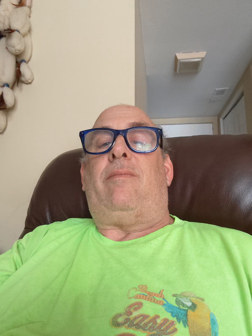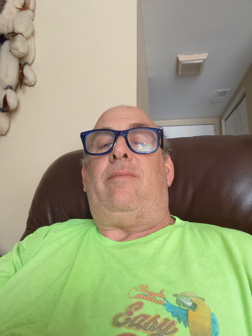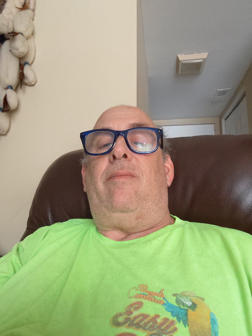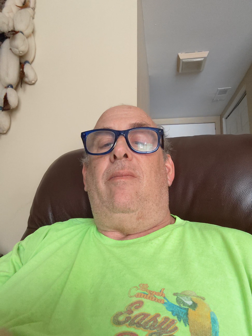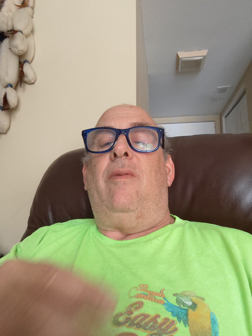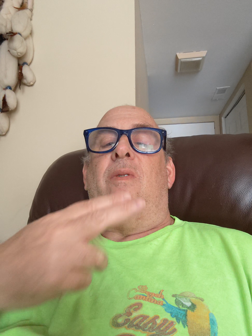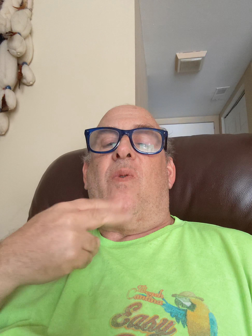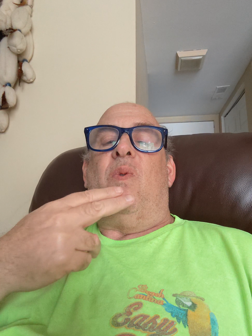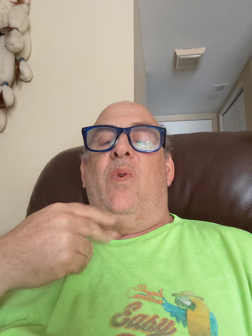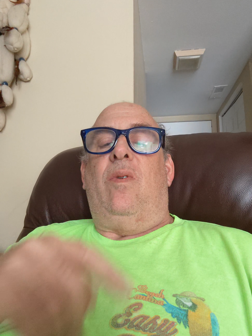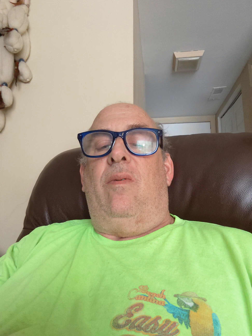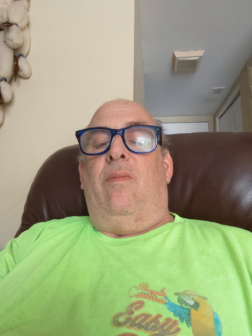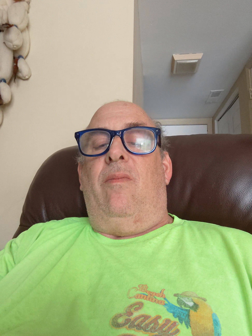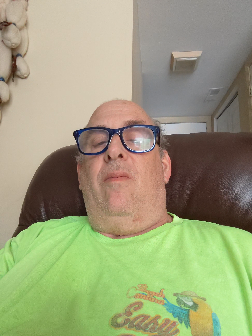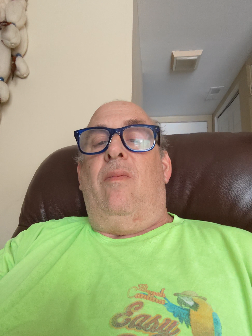cute